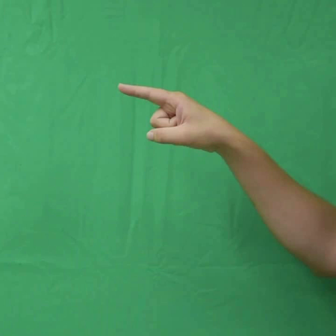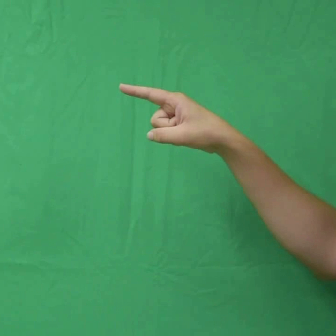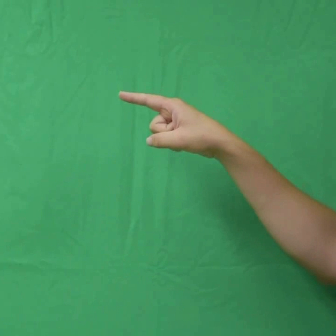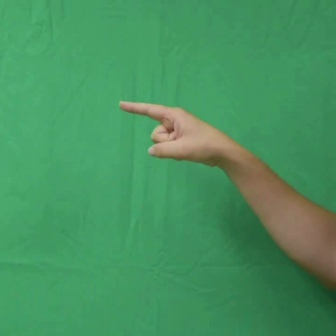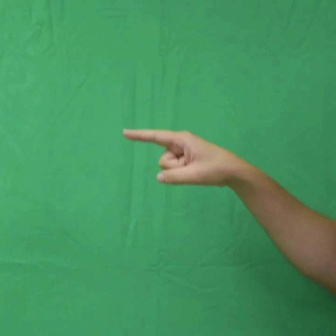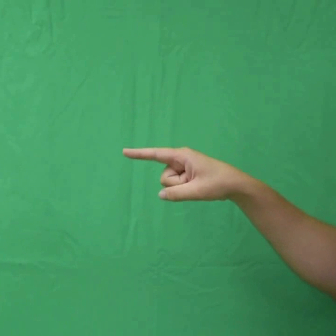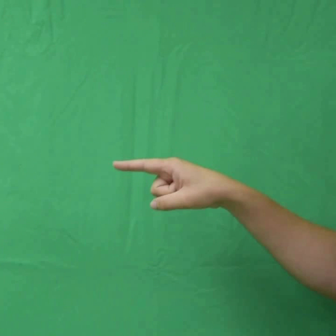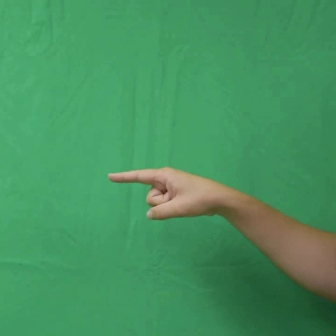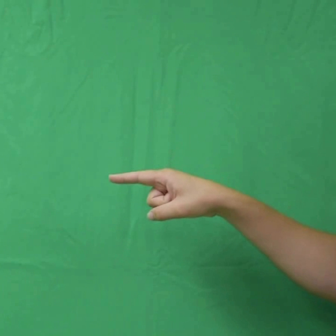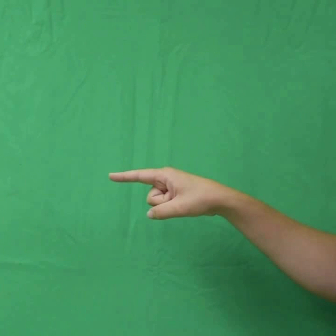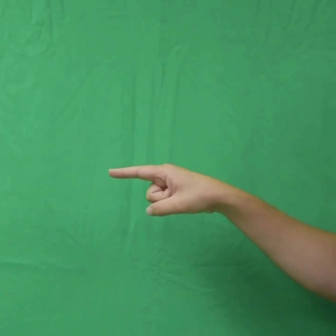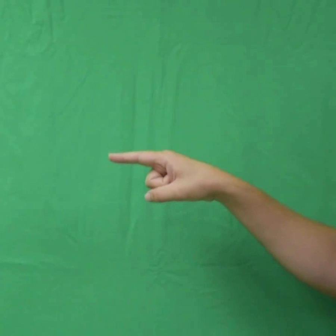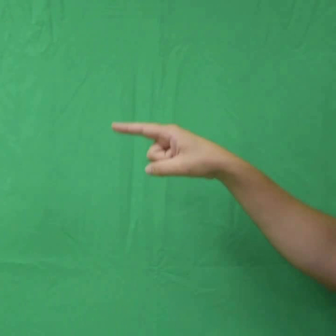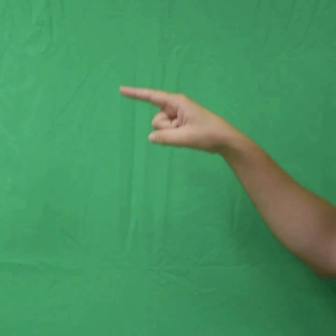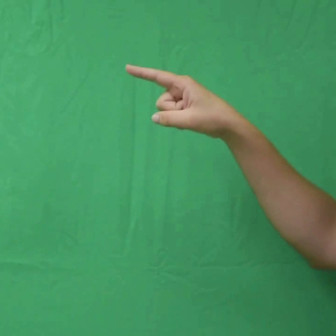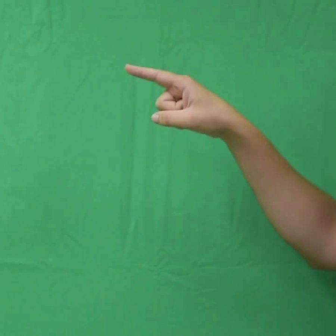Z